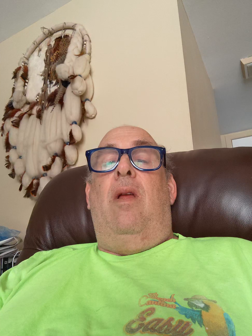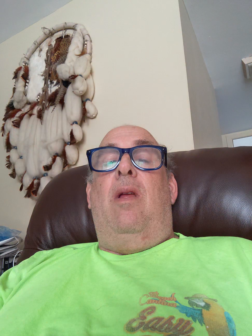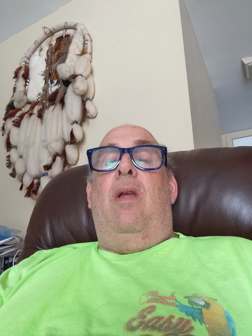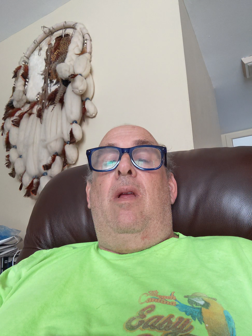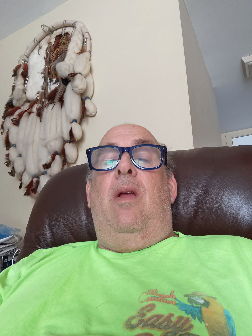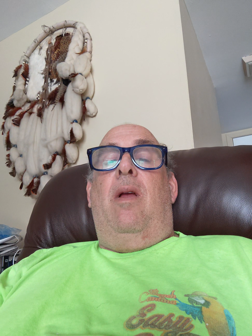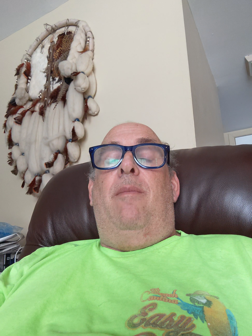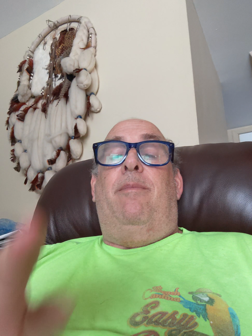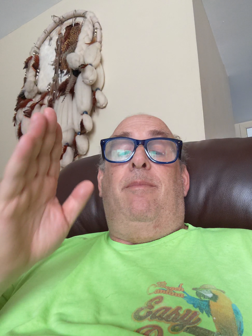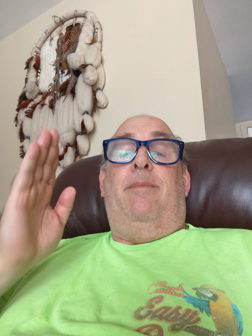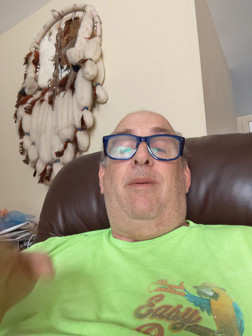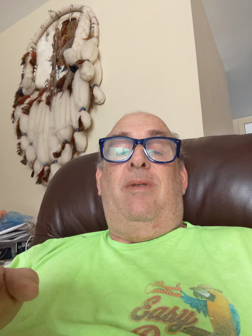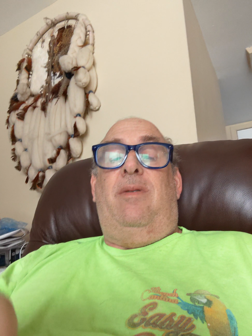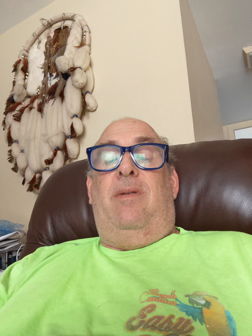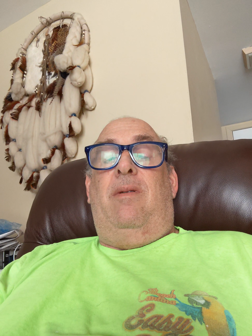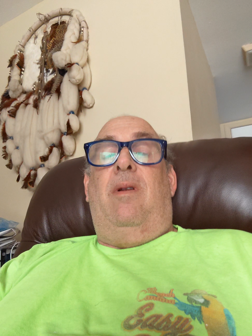beside